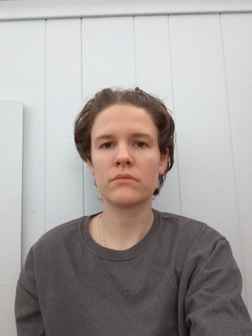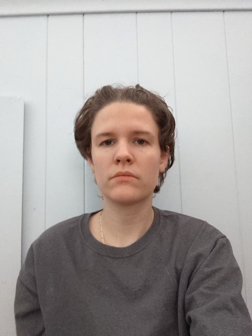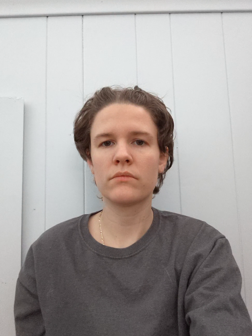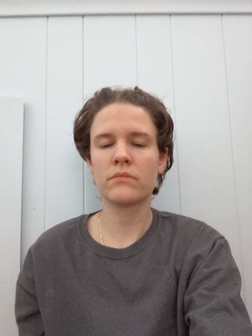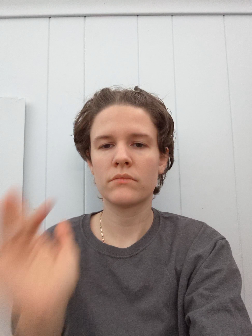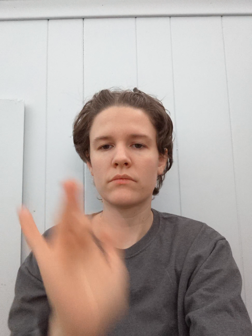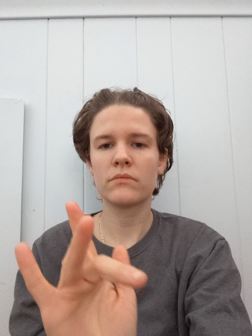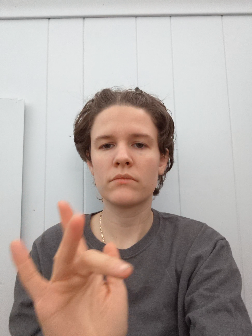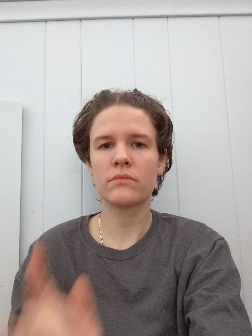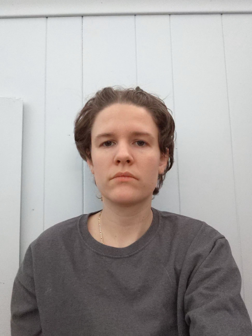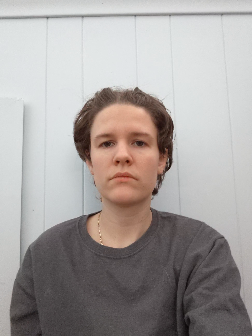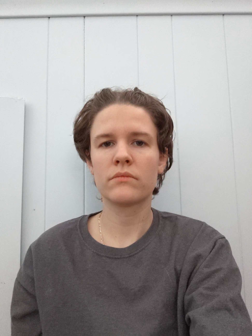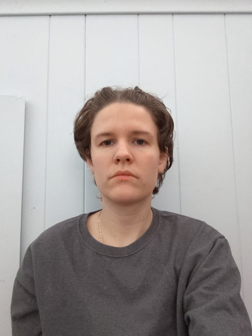touch